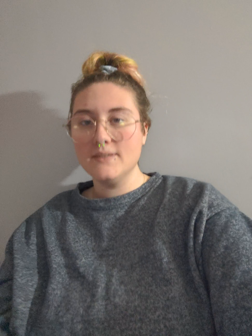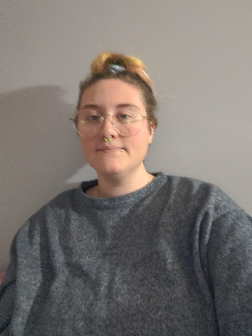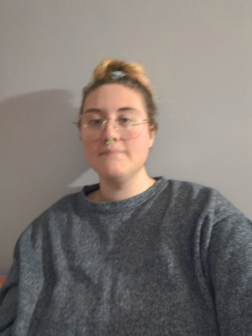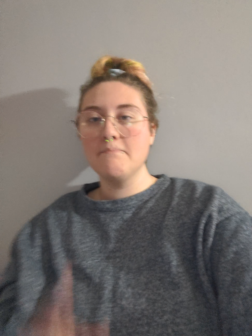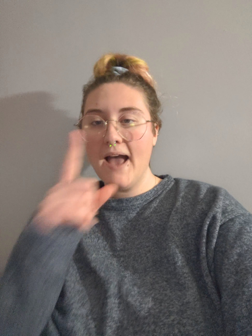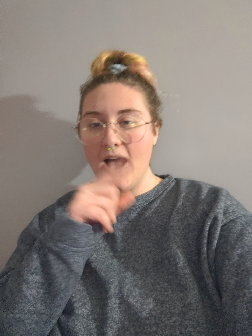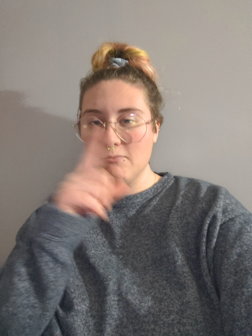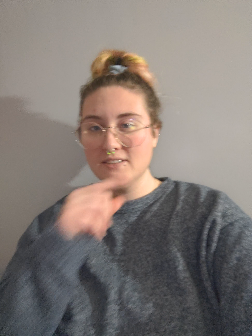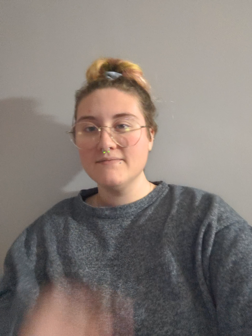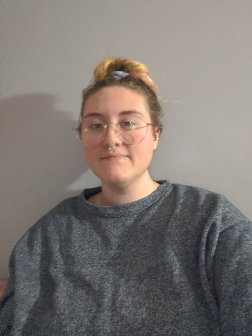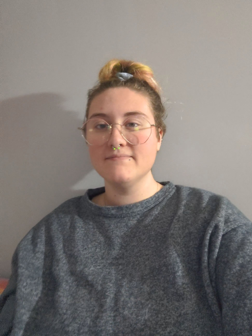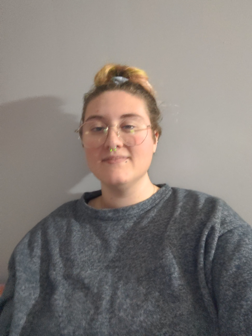mouse